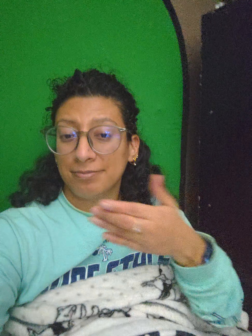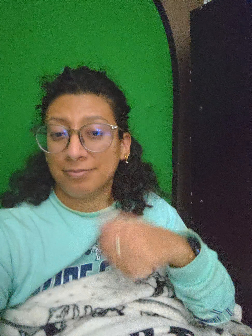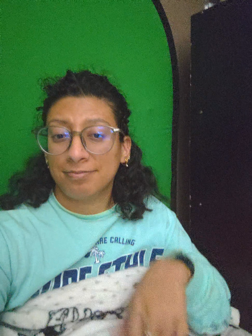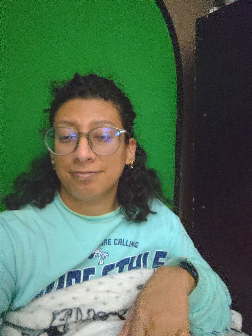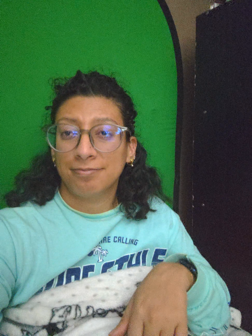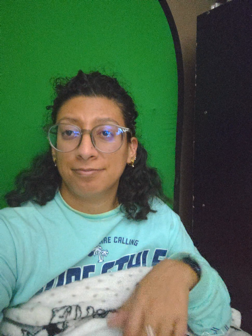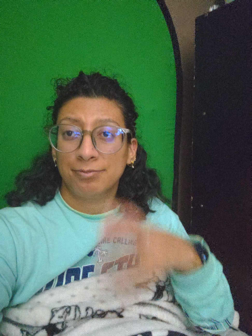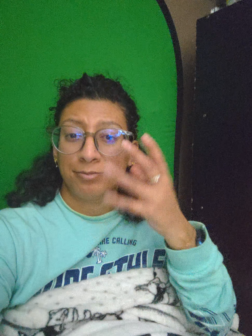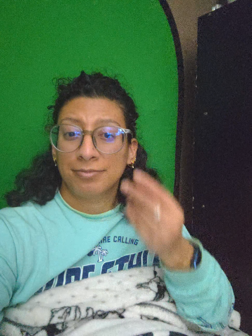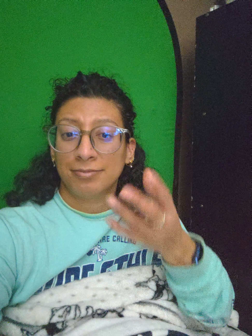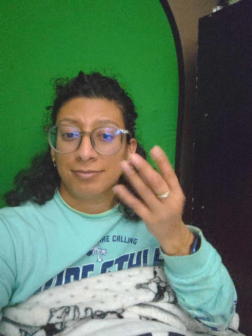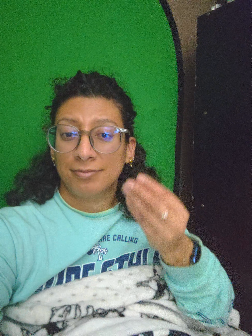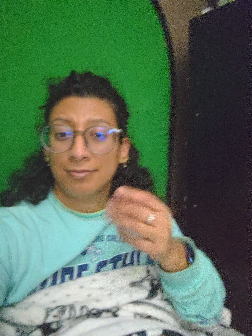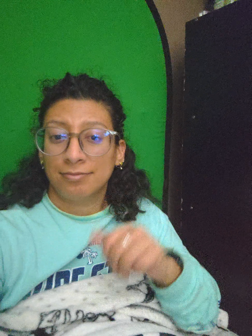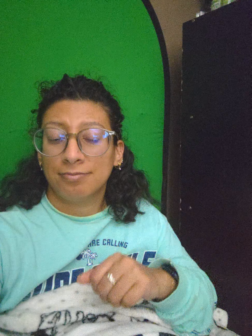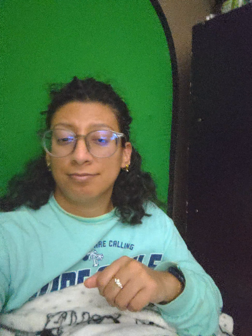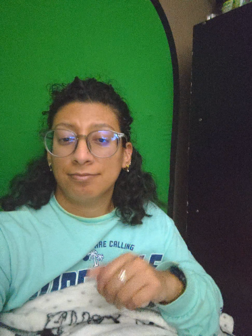wet